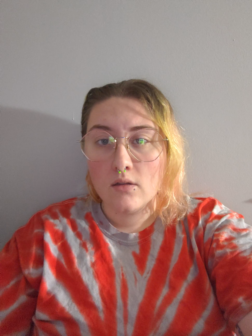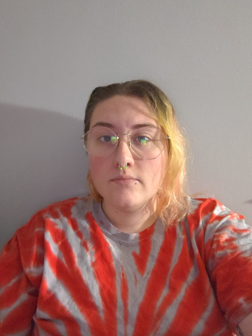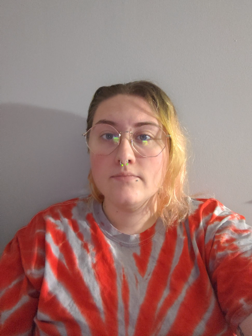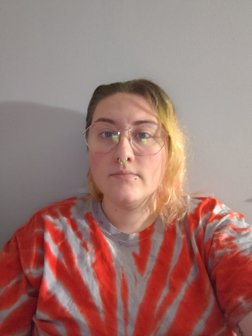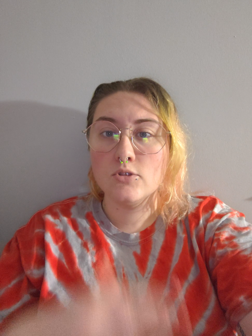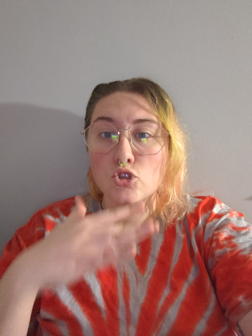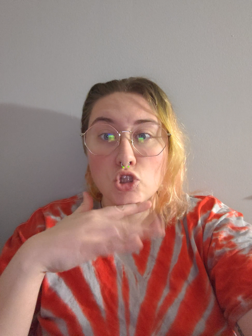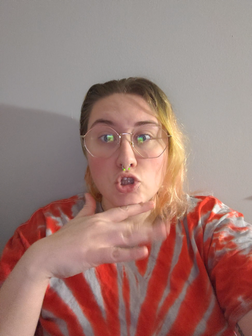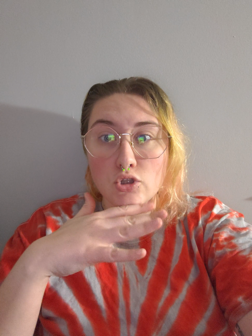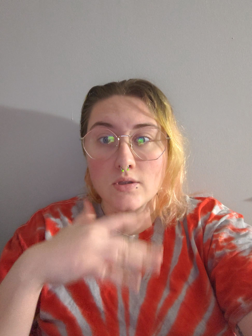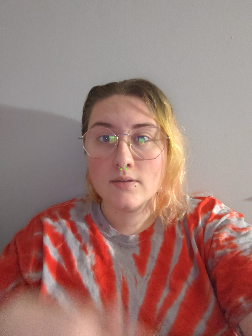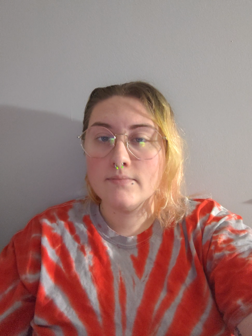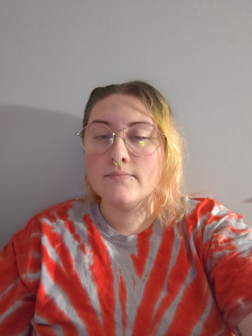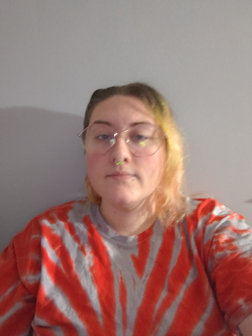dirty